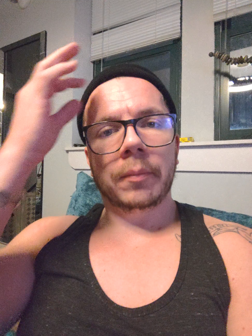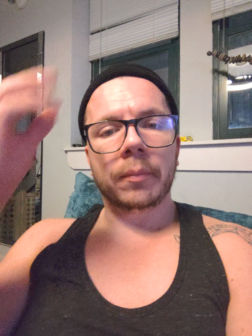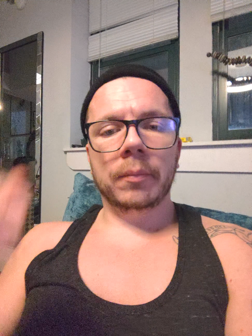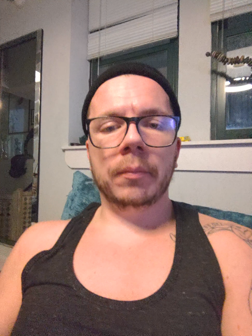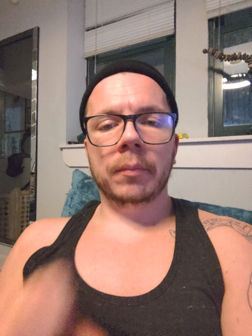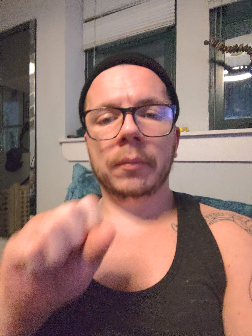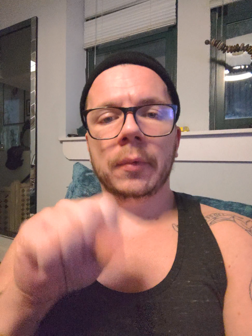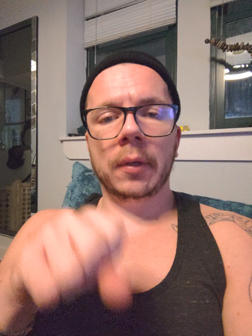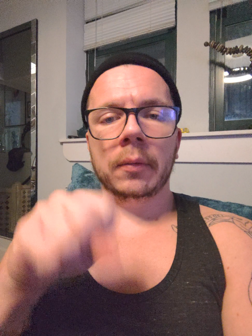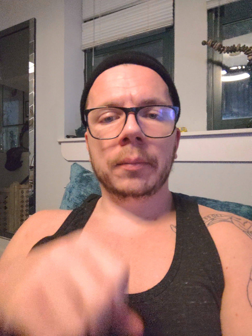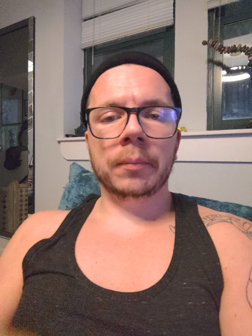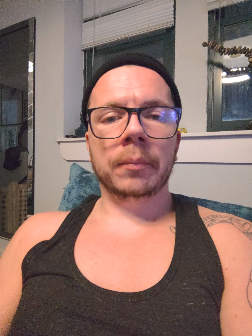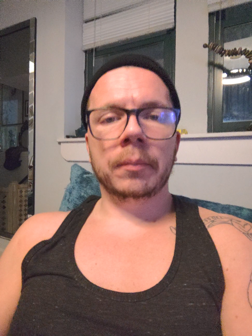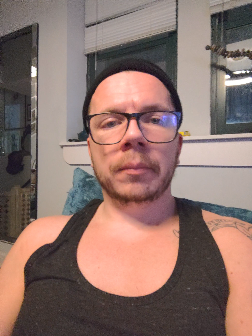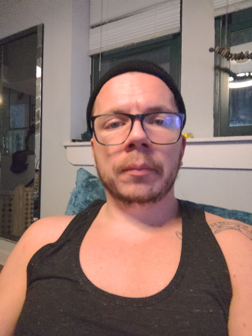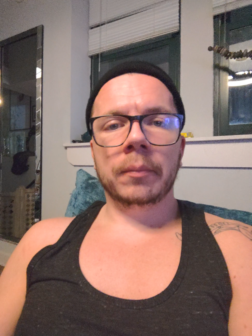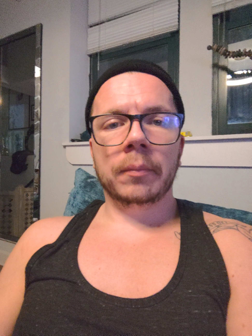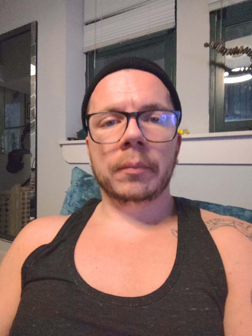yes